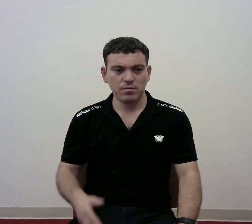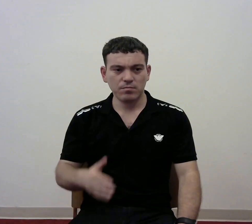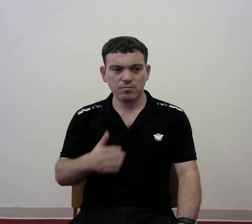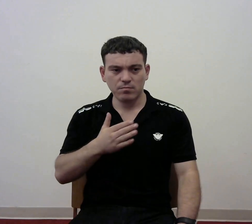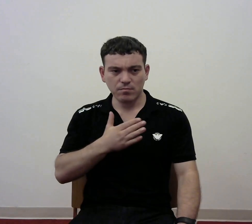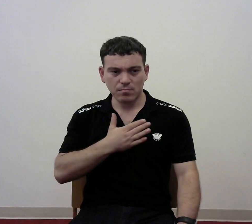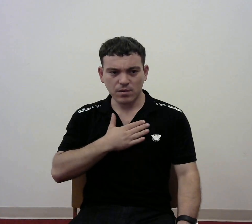mən